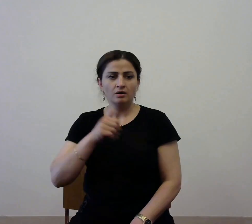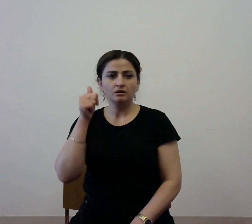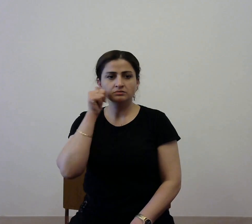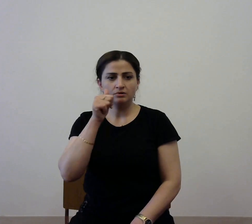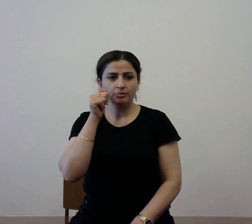sabah